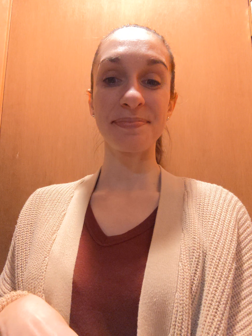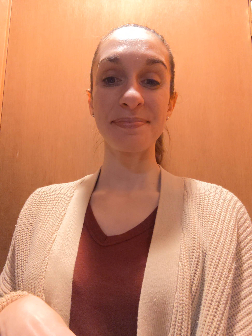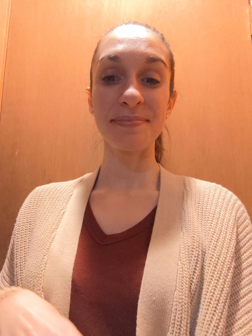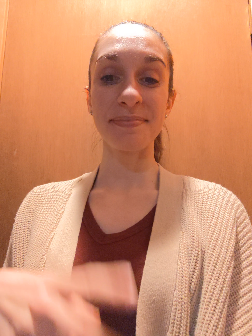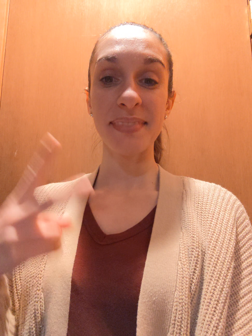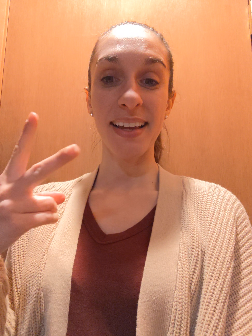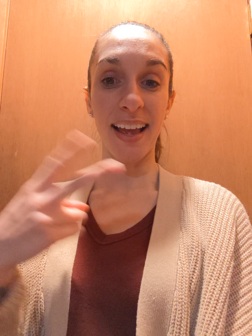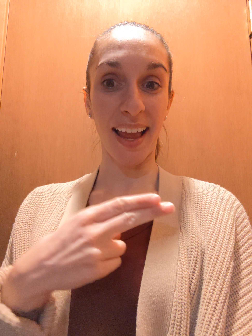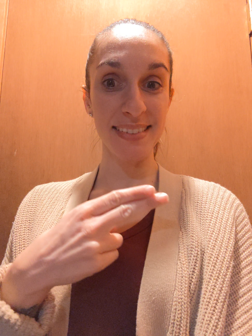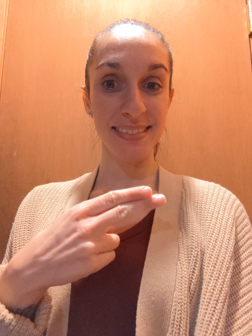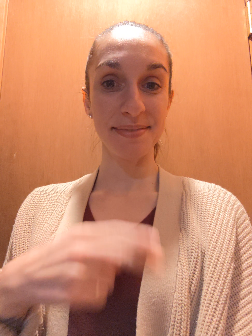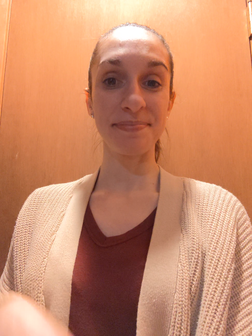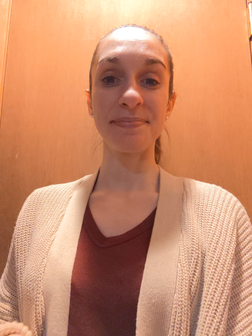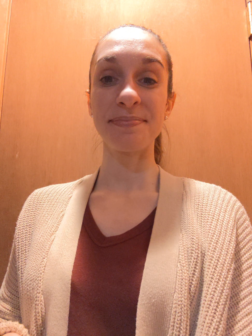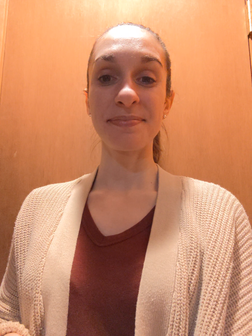cut